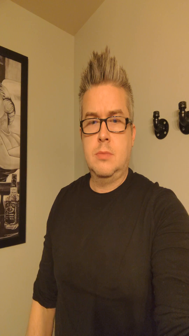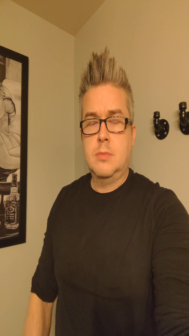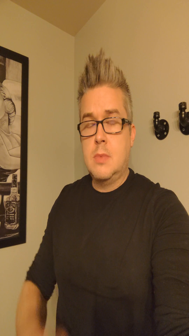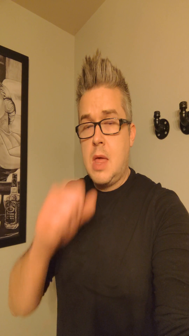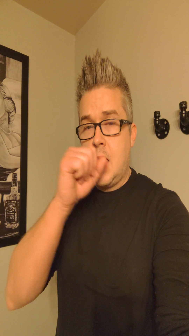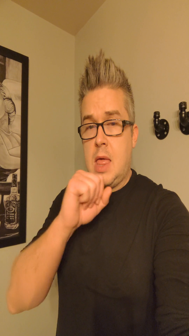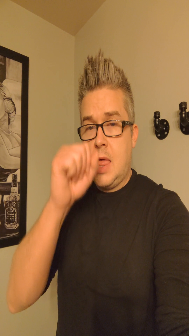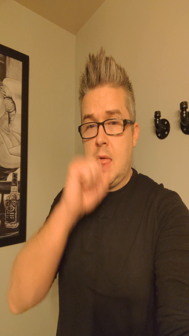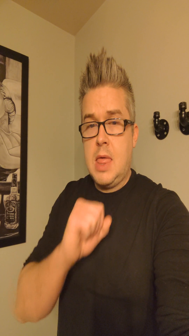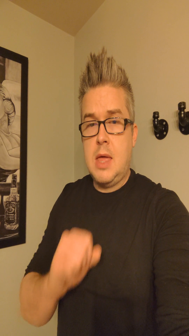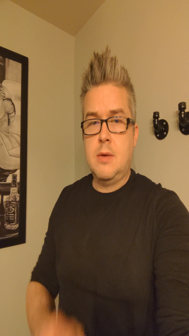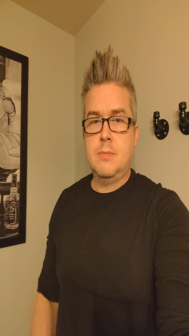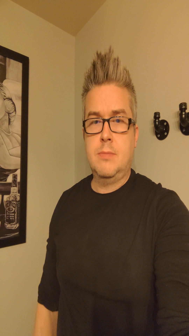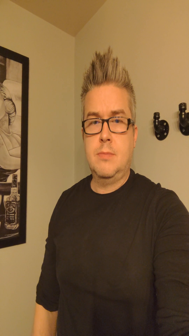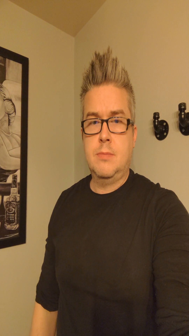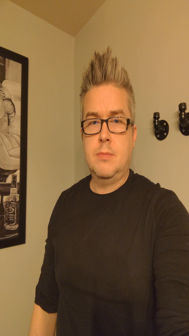ice cream